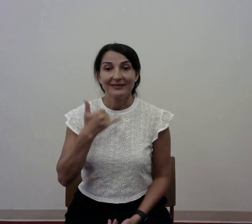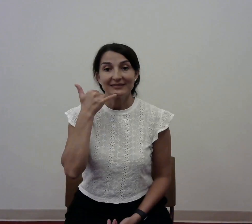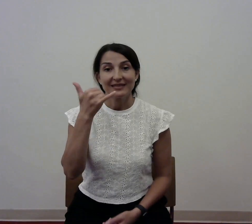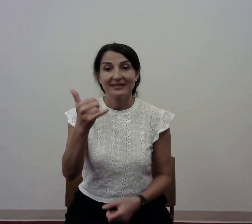zəng